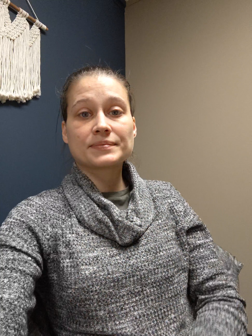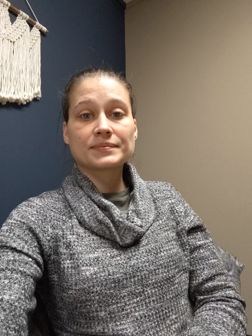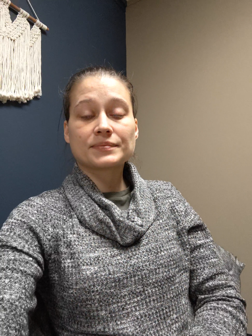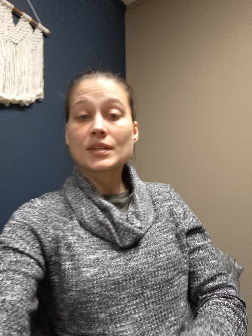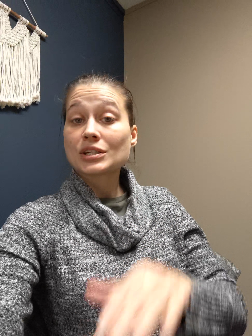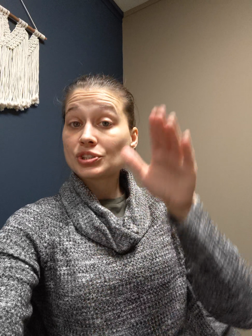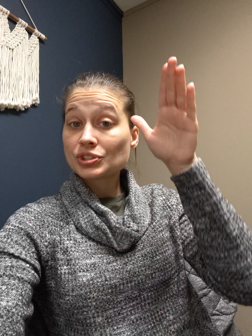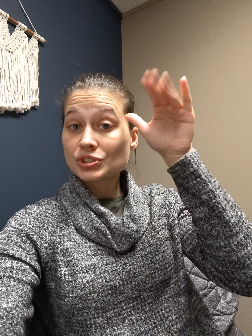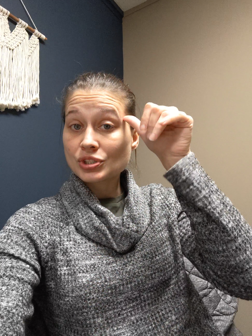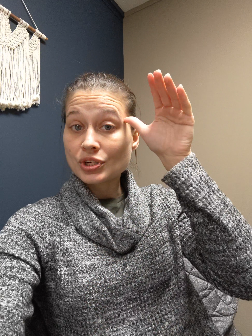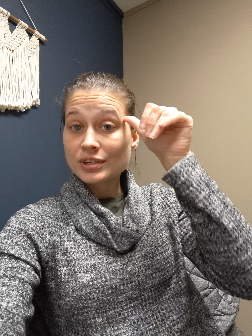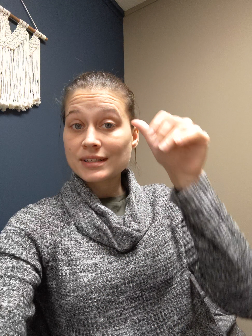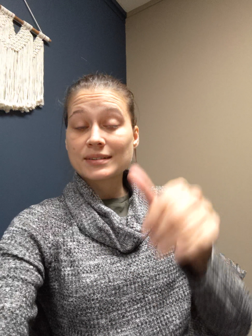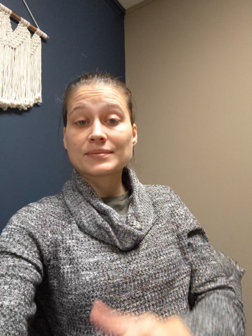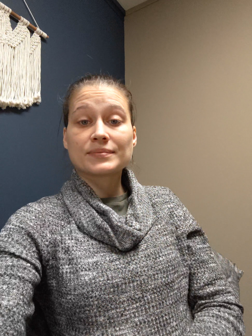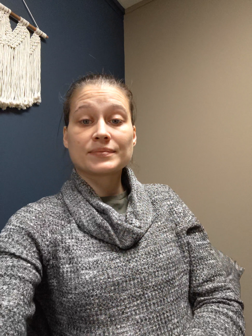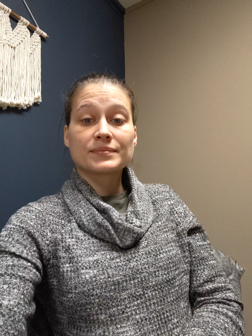donkey